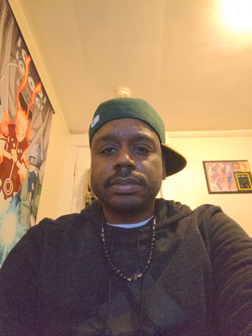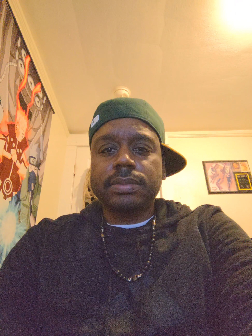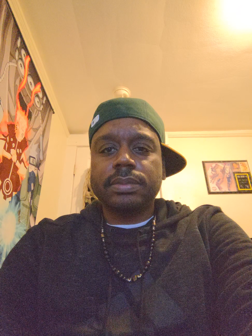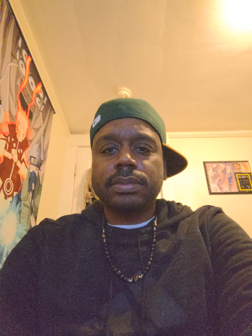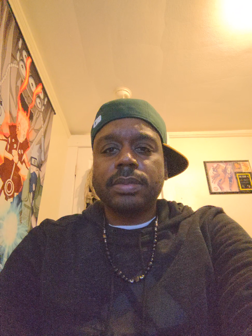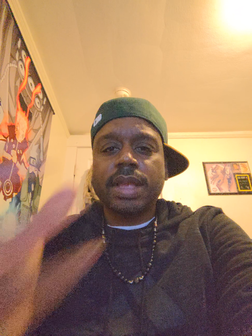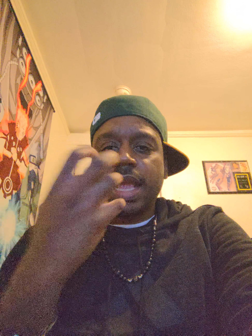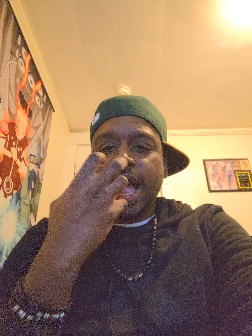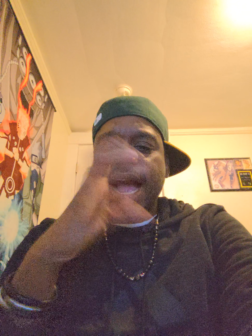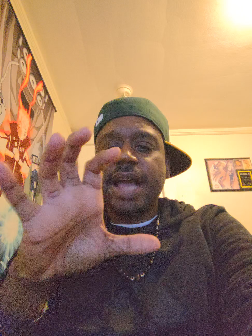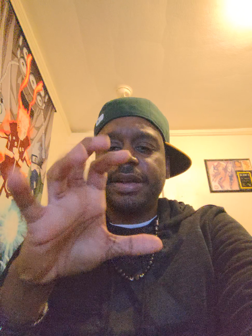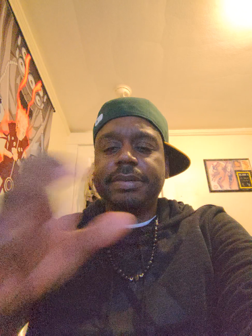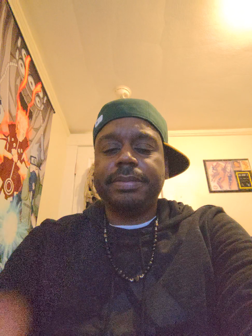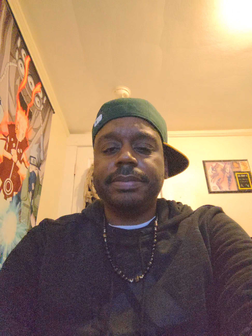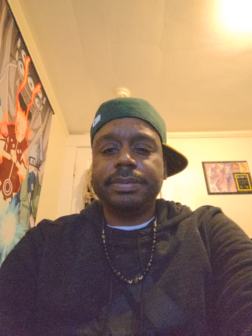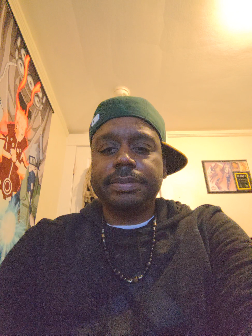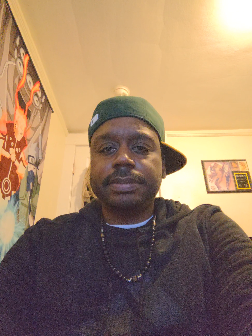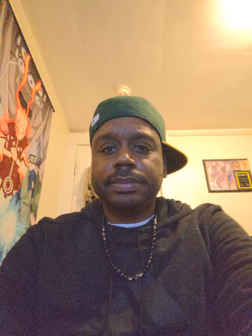hot